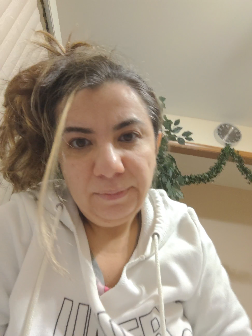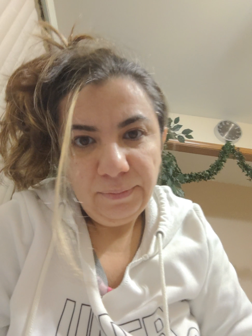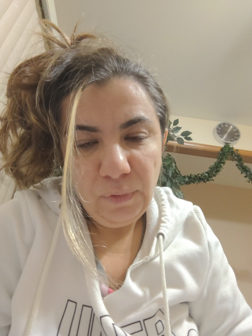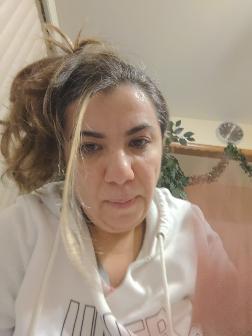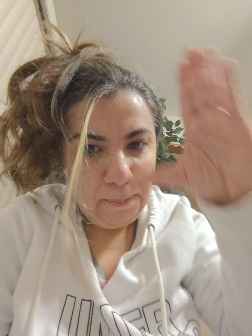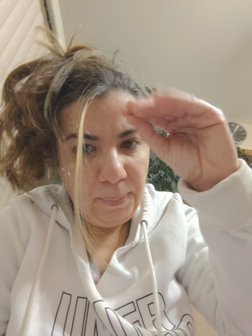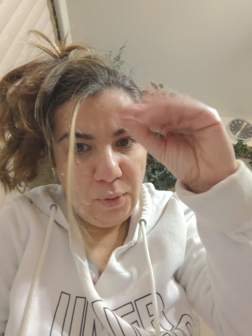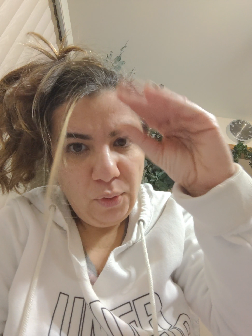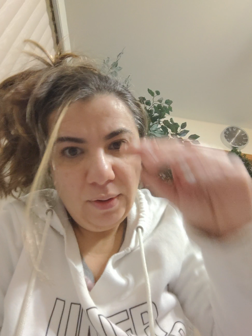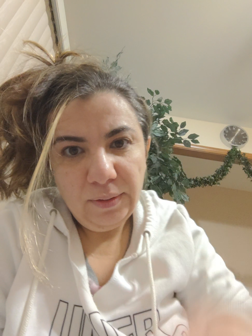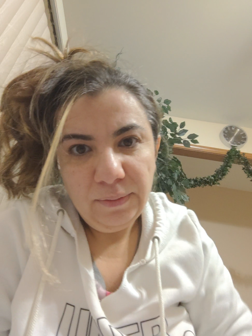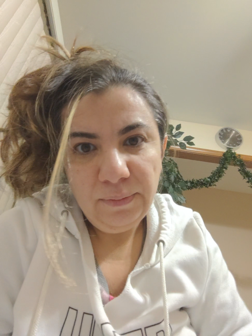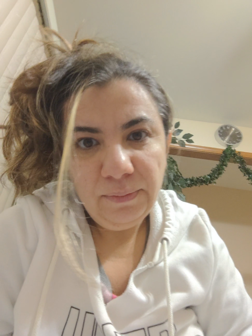boy